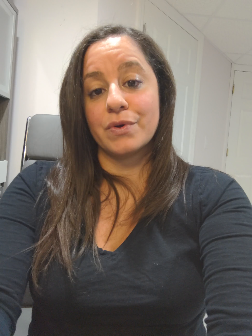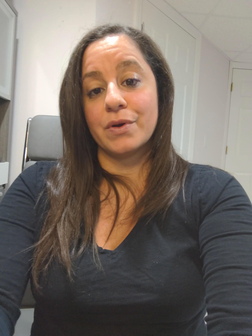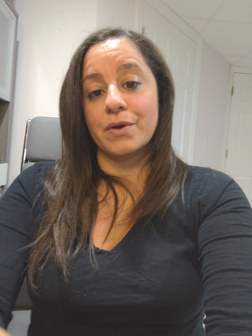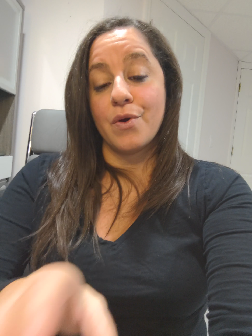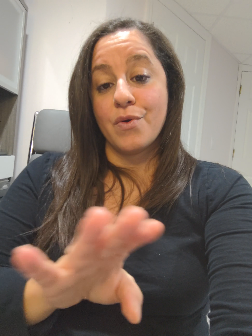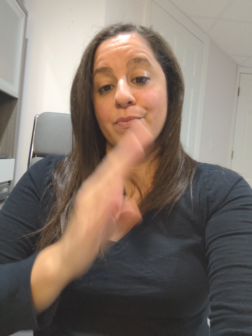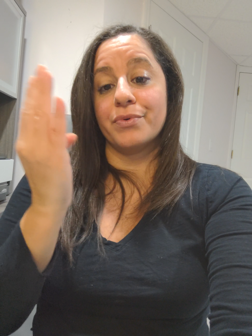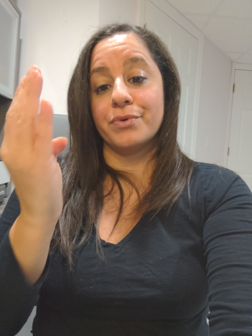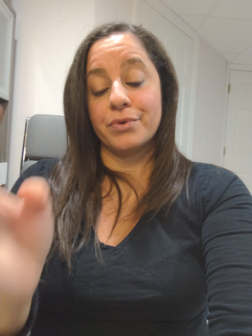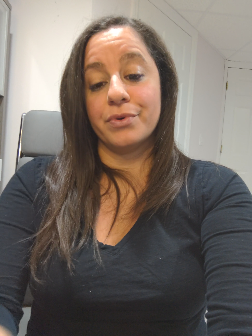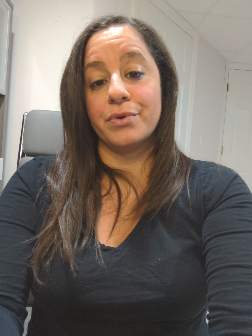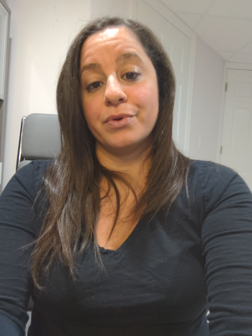open